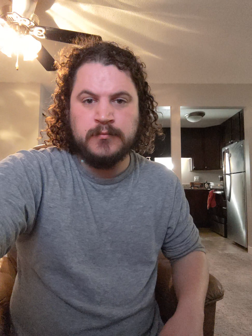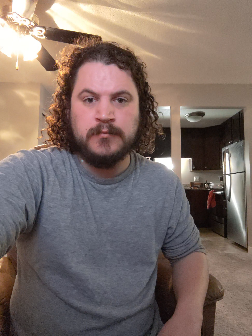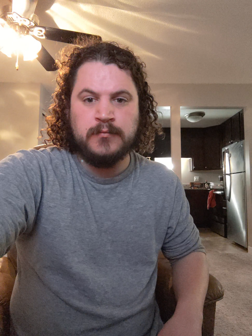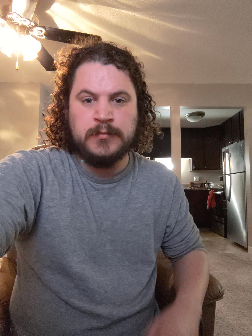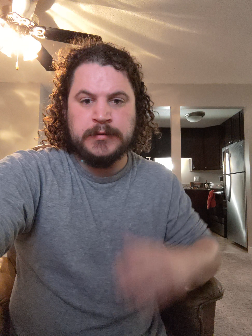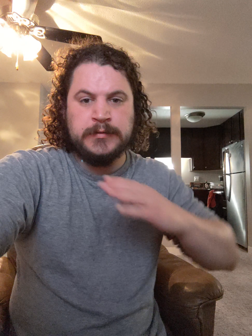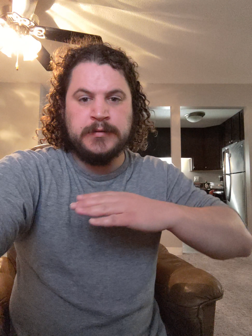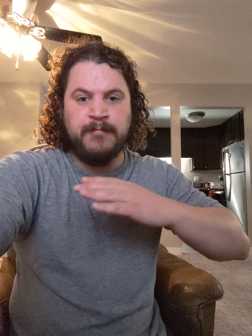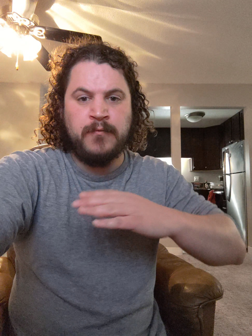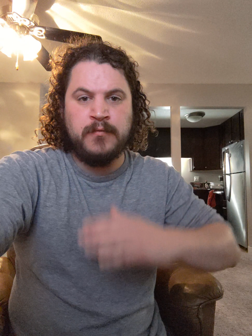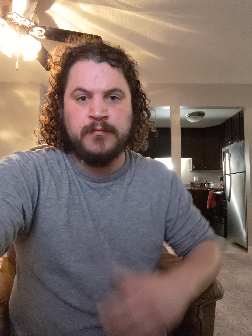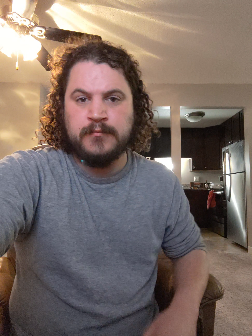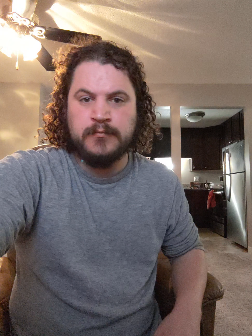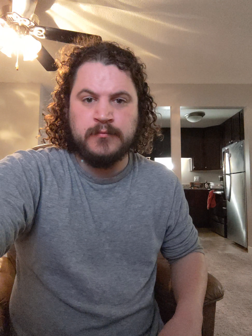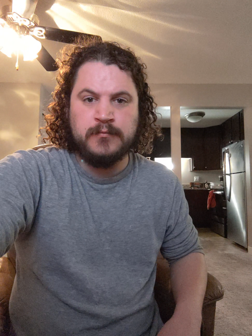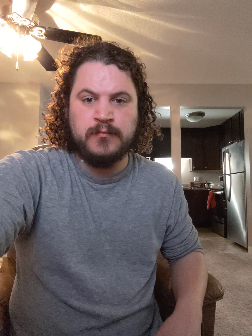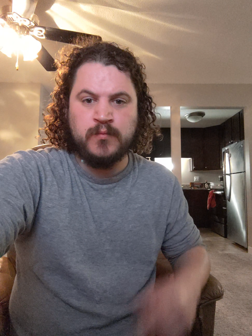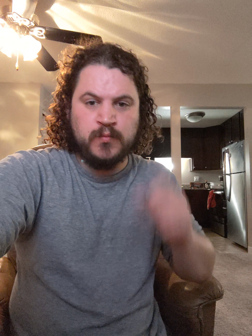table